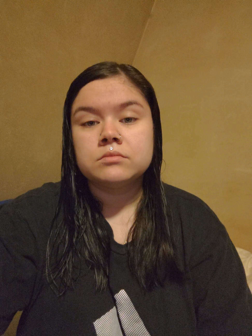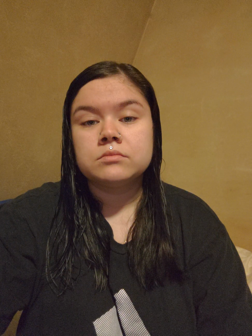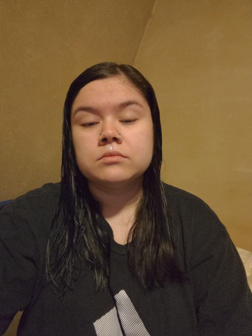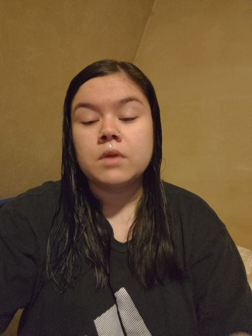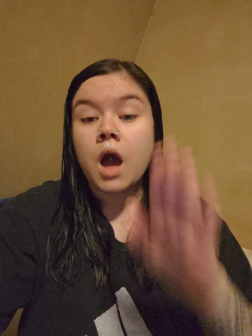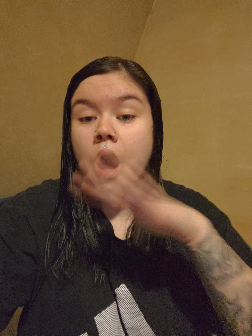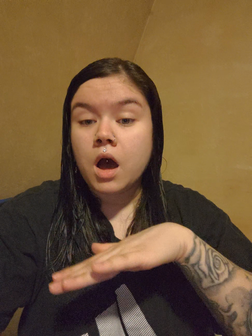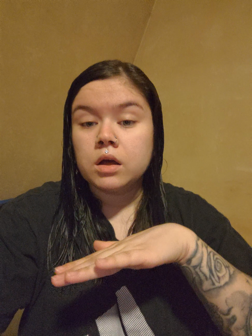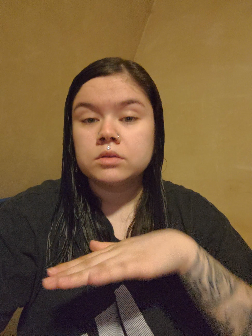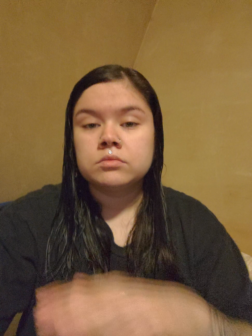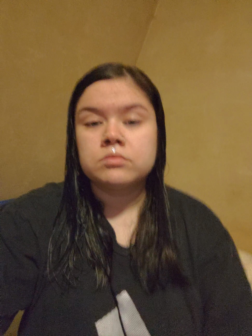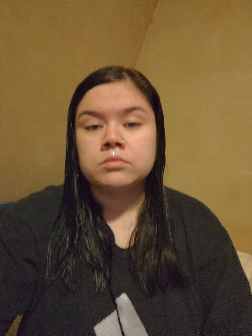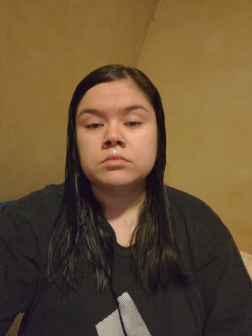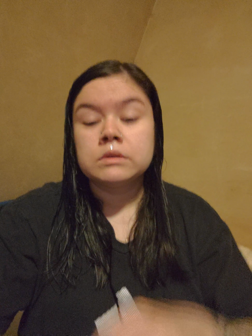on